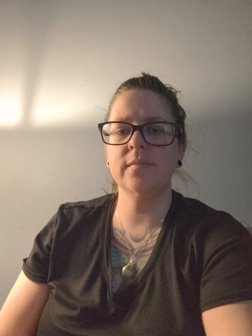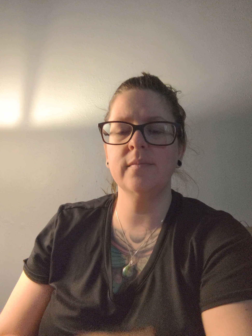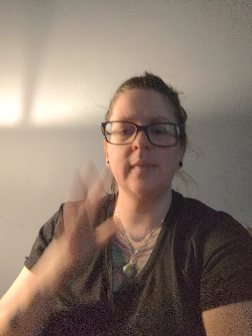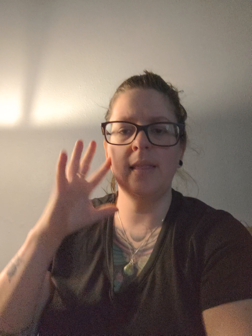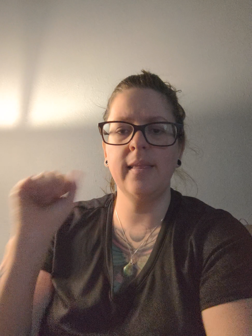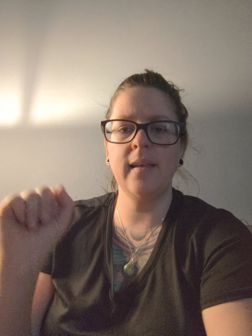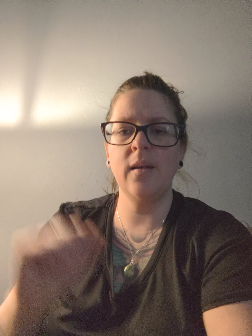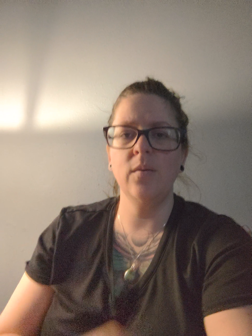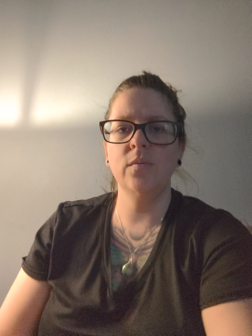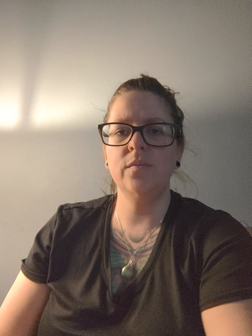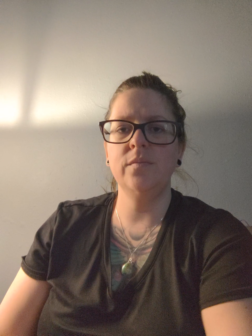loud